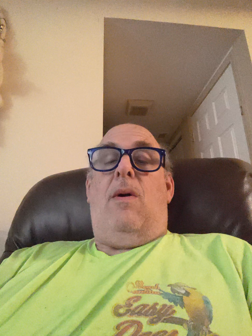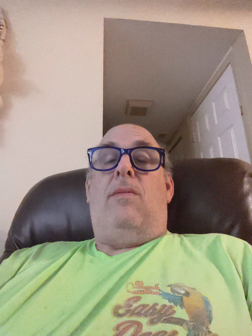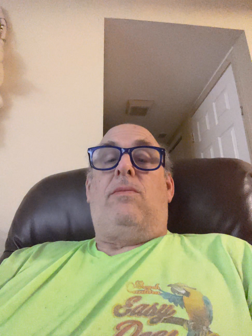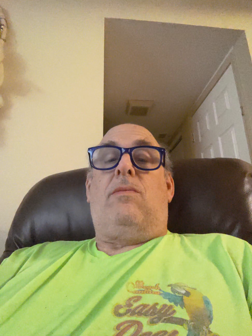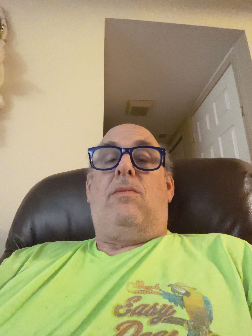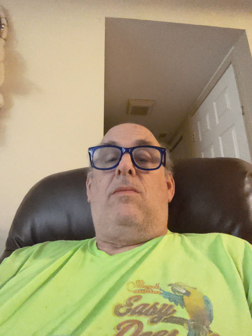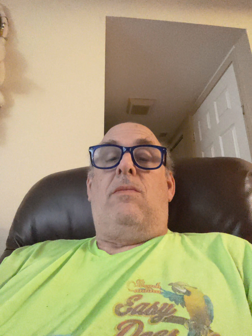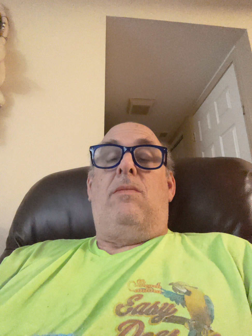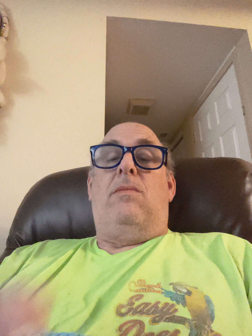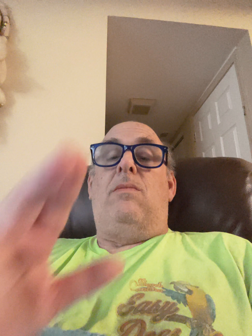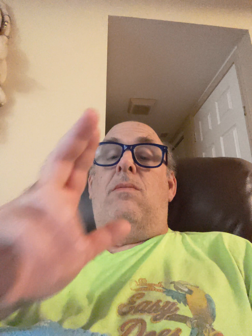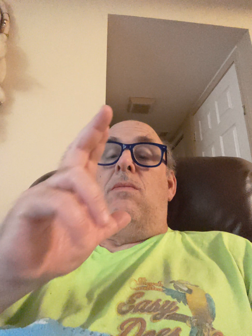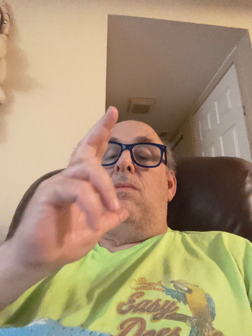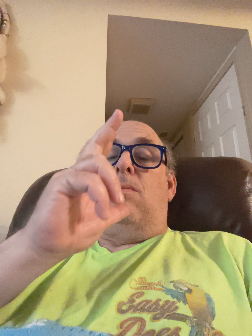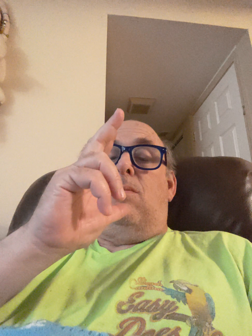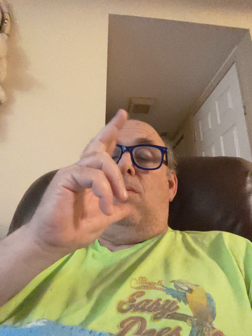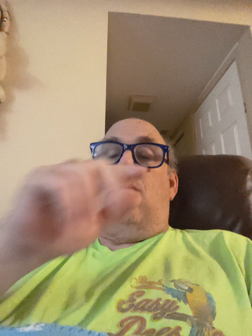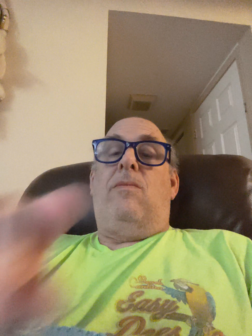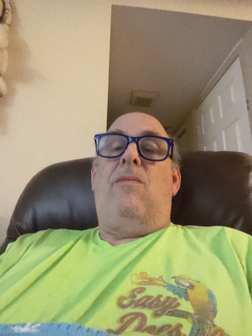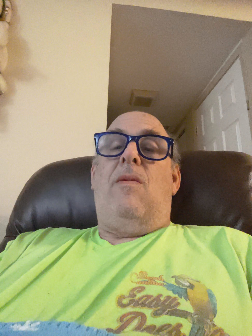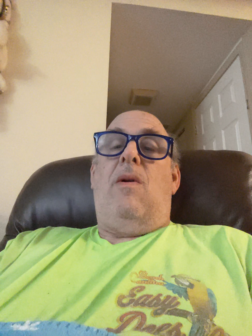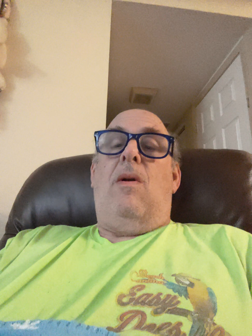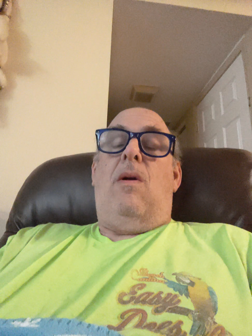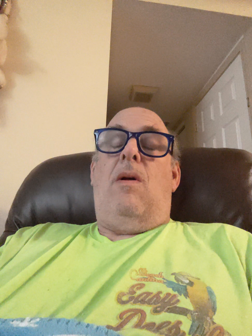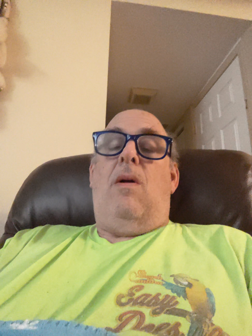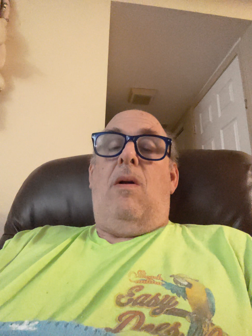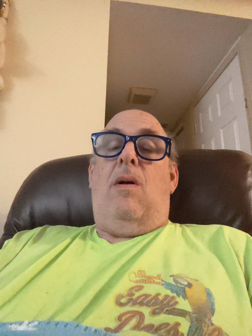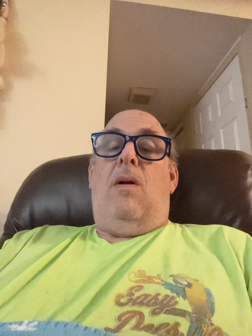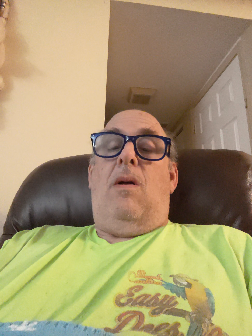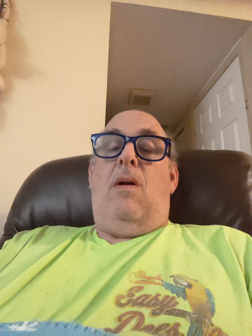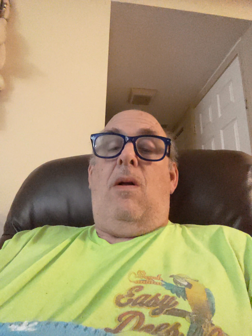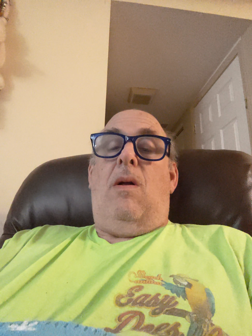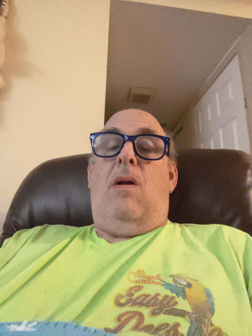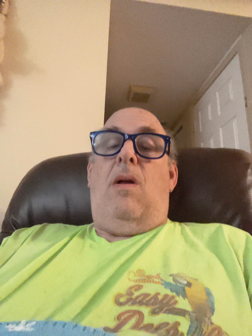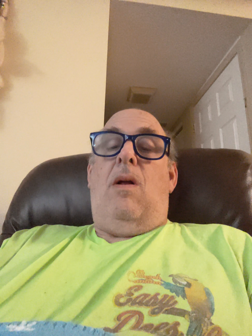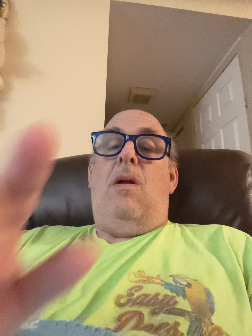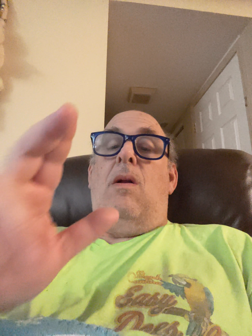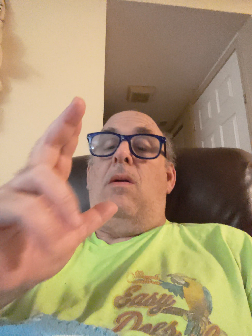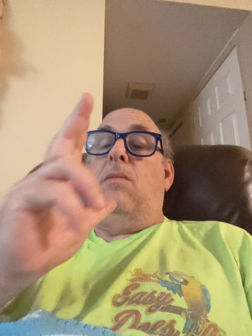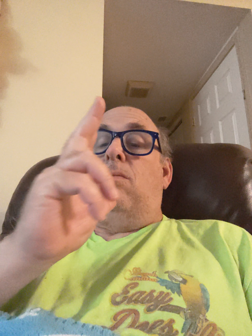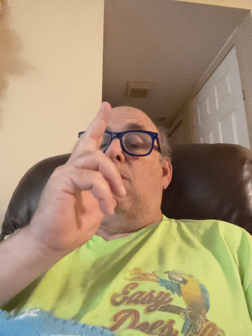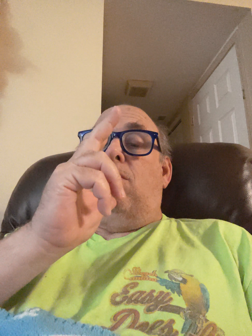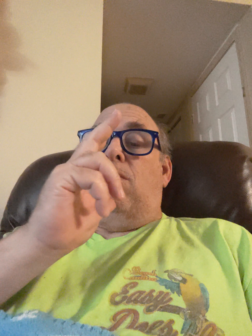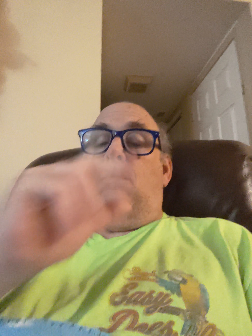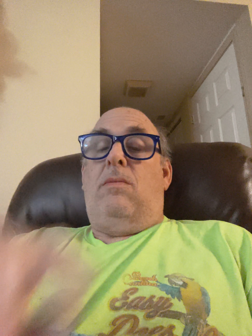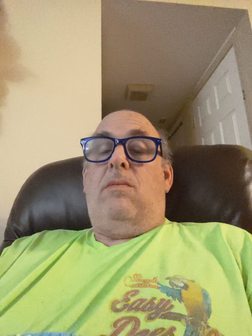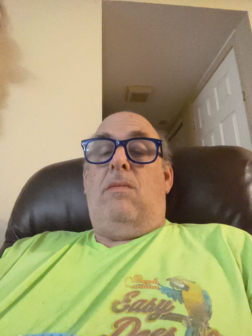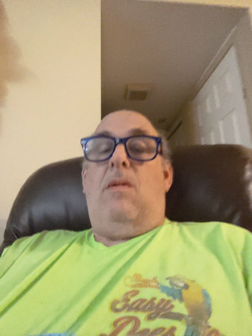hen